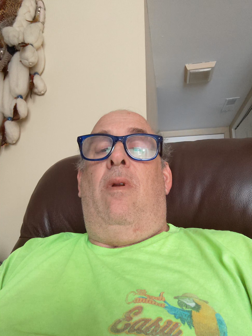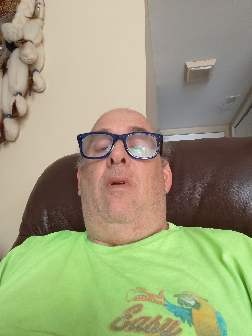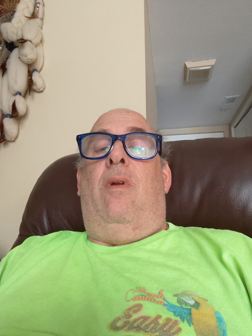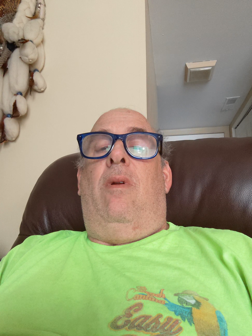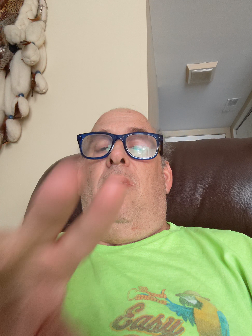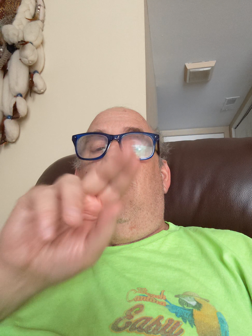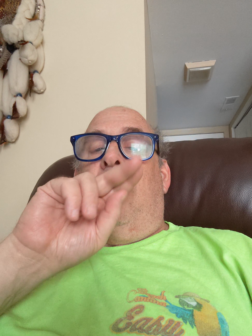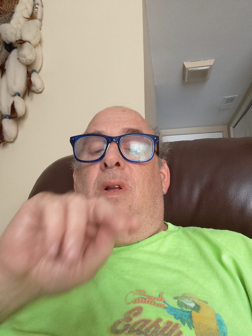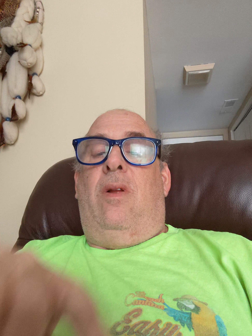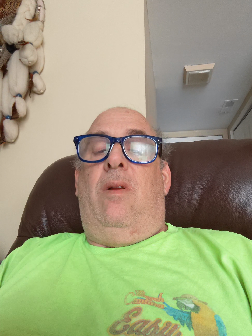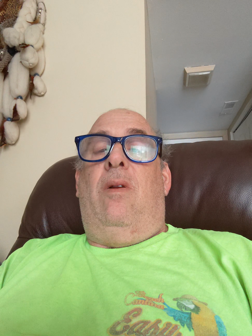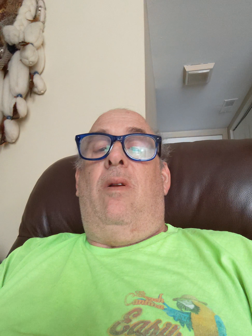duck